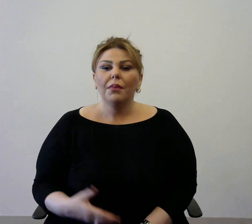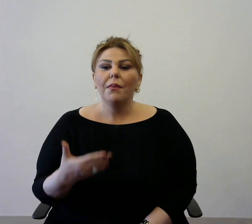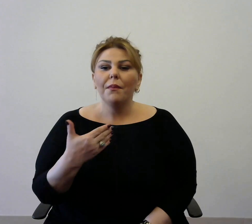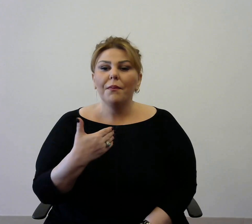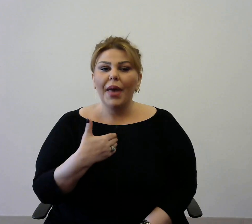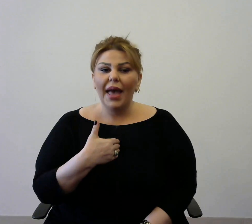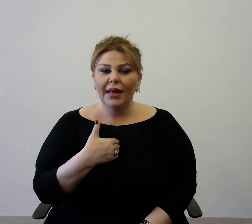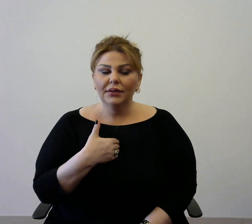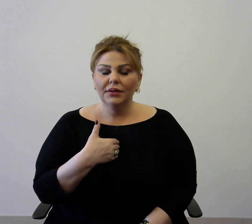mən